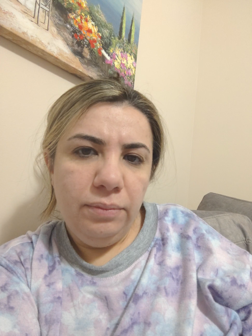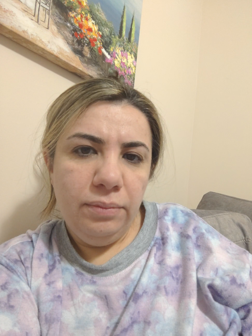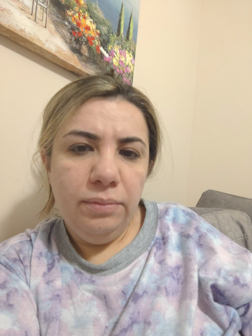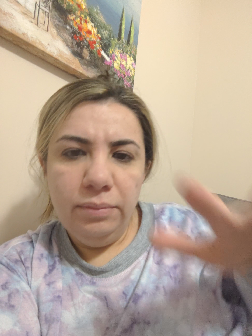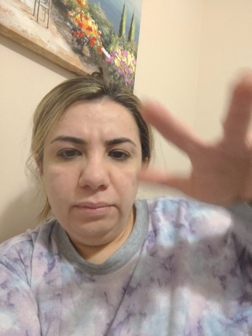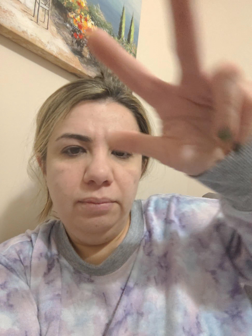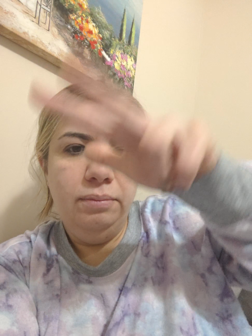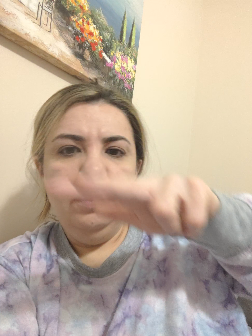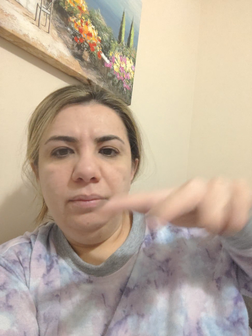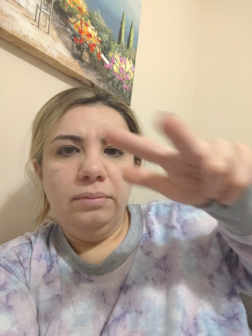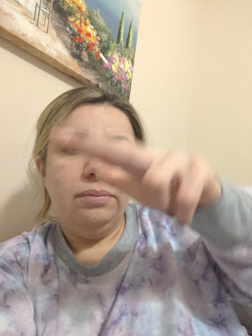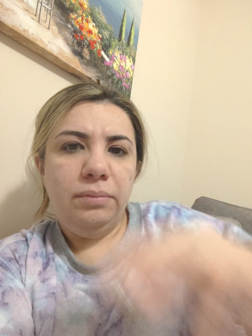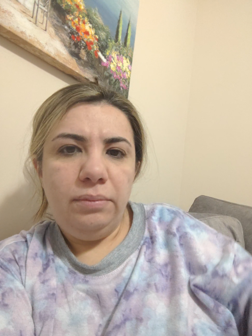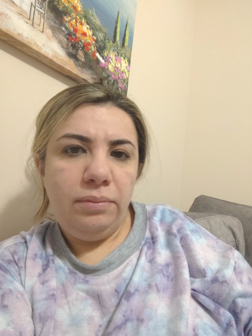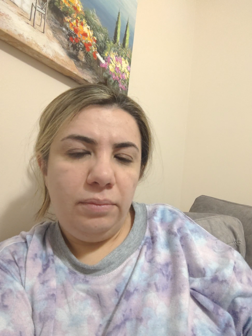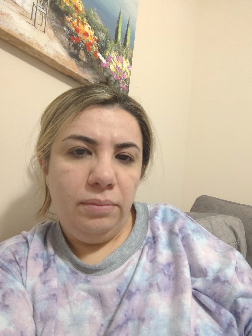helicopter